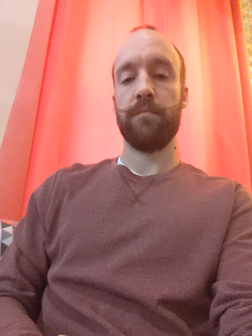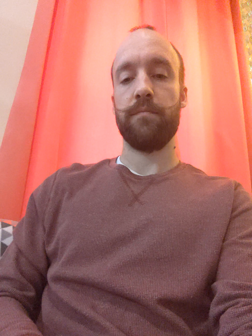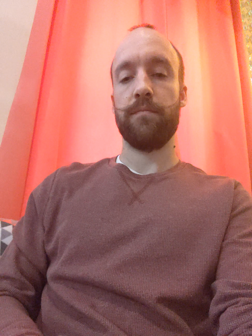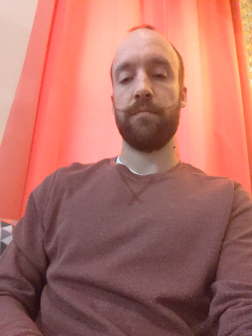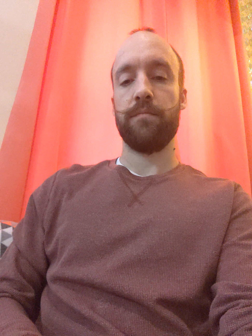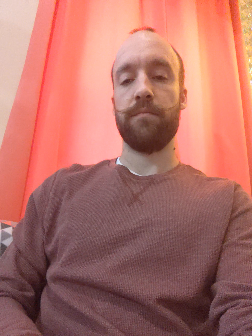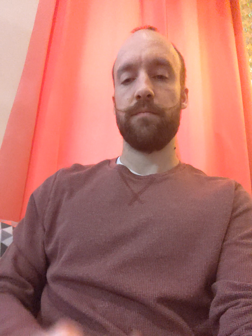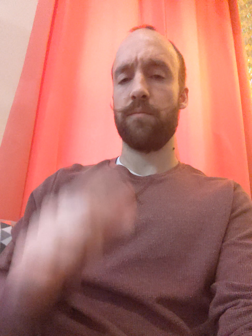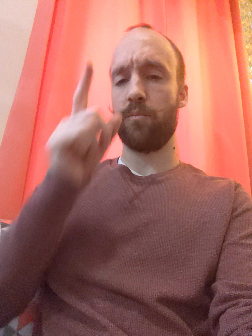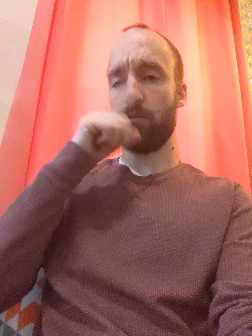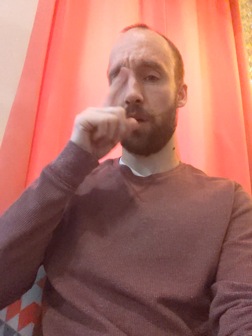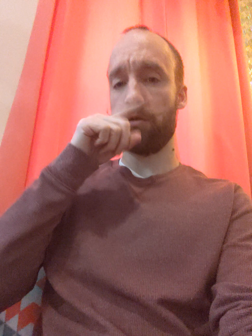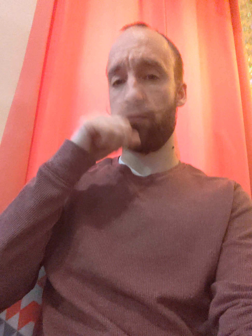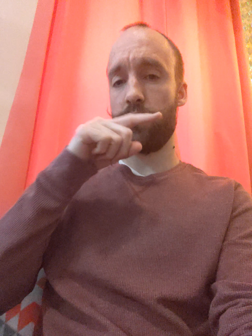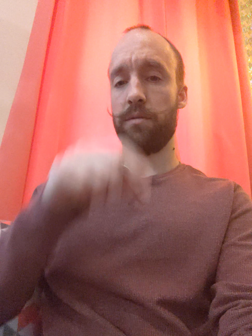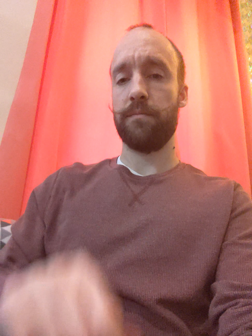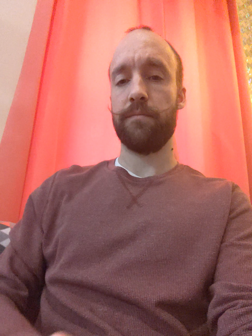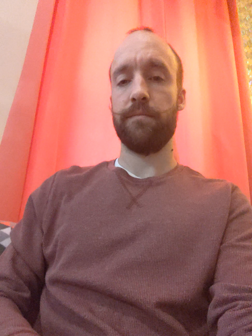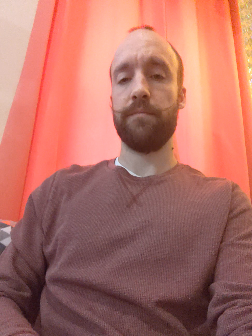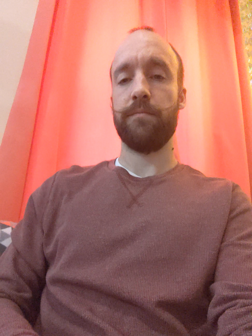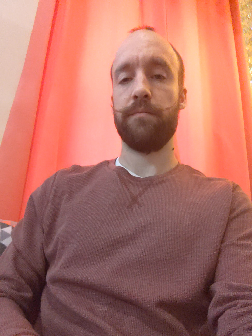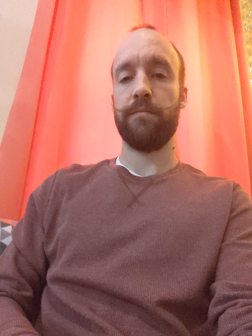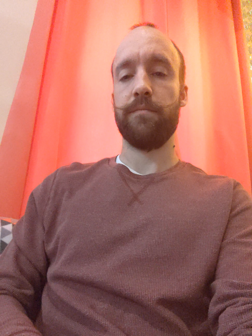mouse